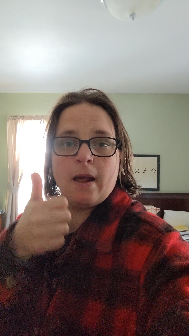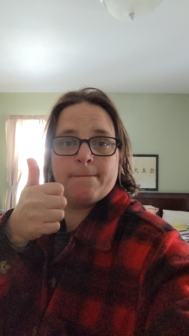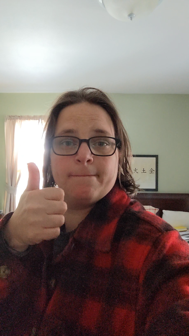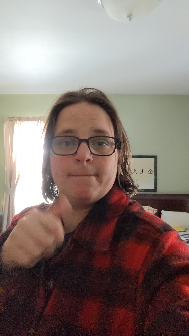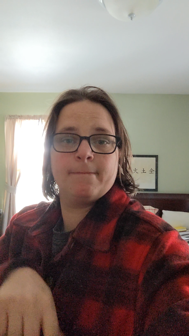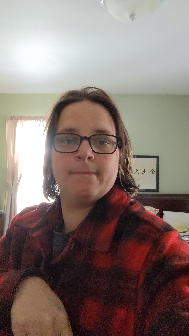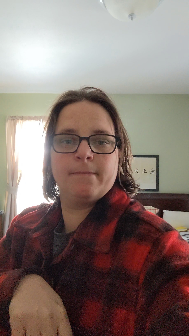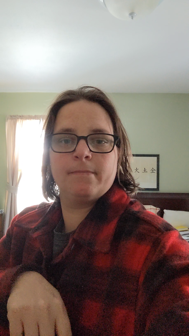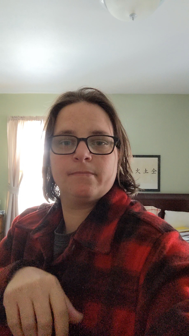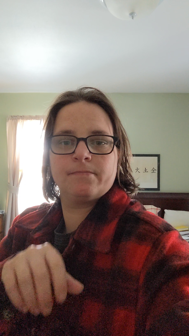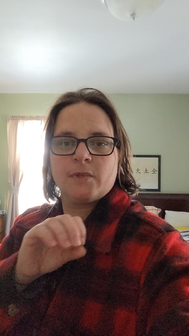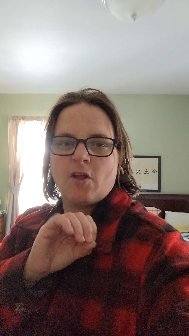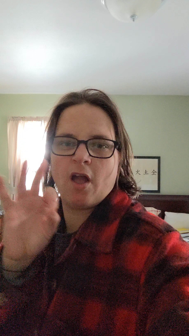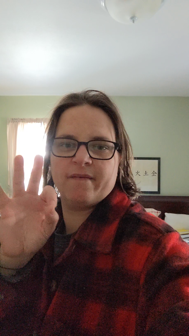off